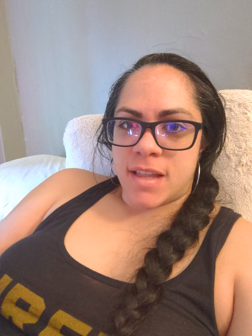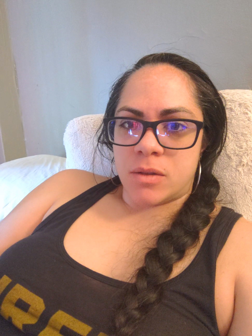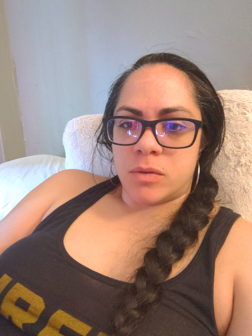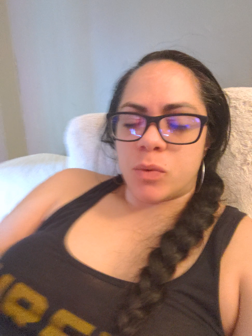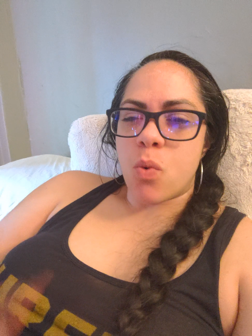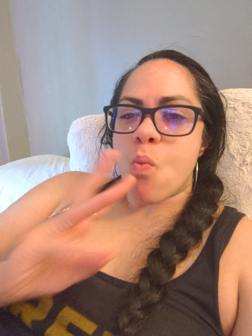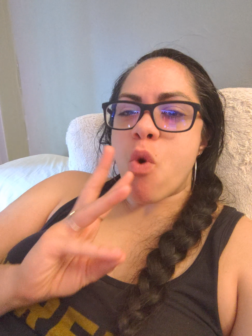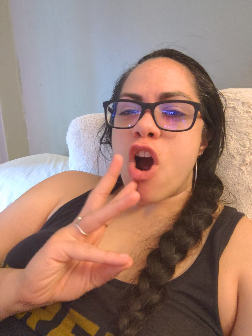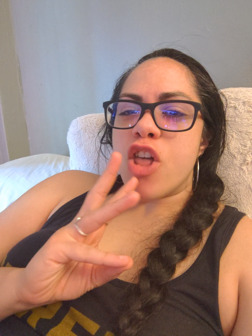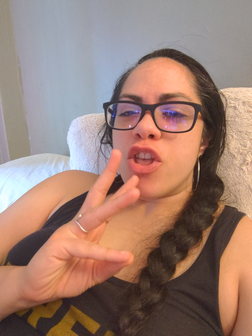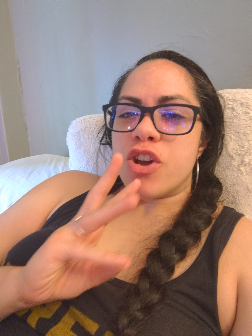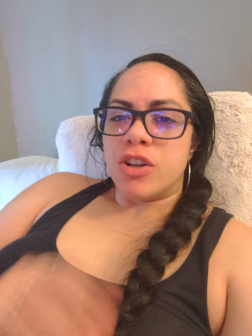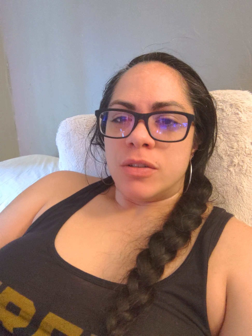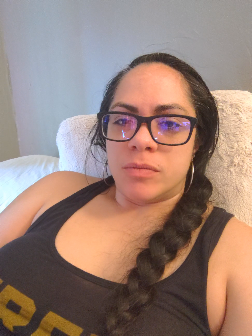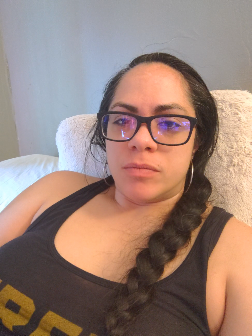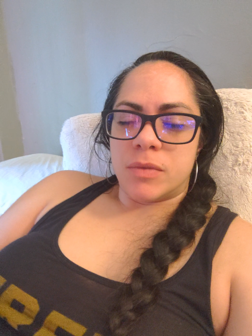water